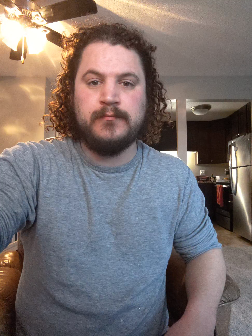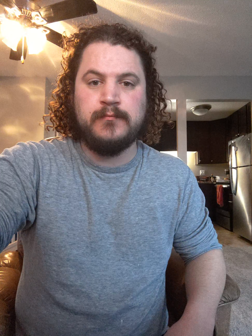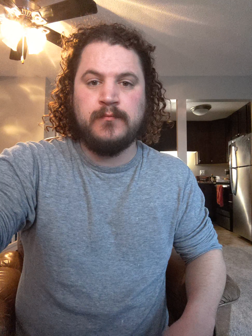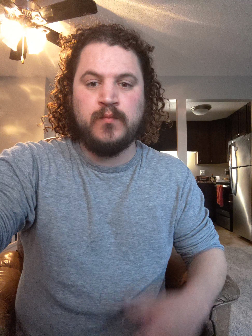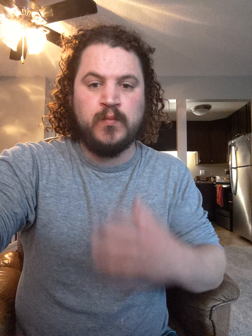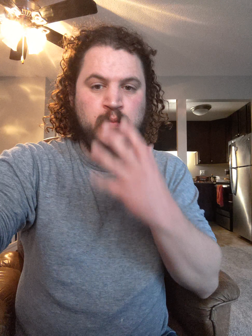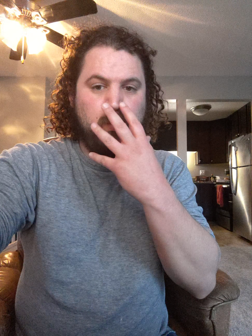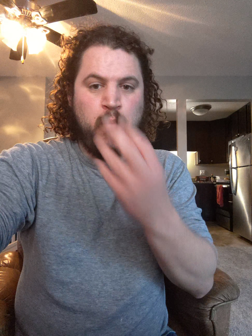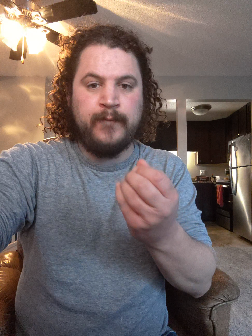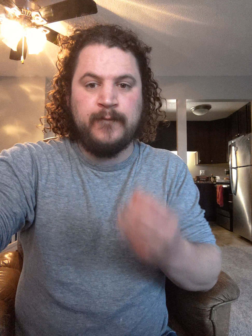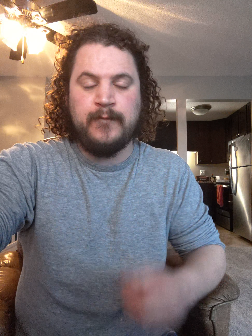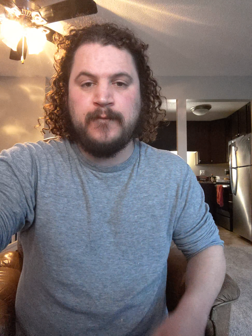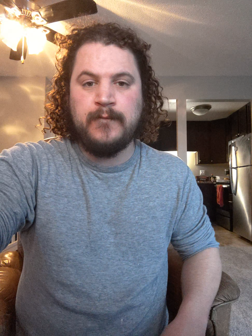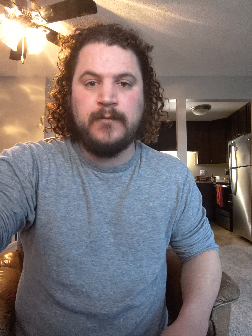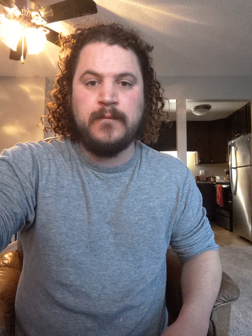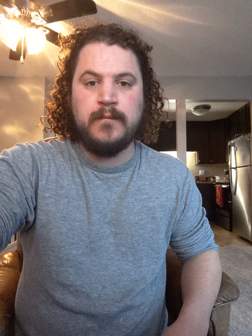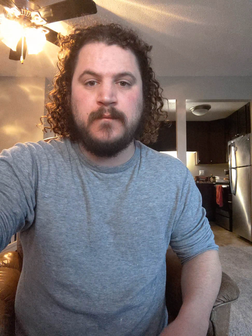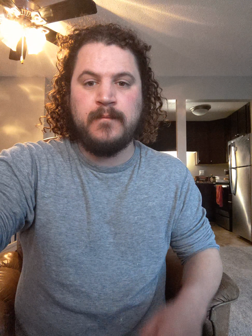wolf